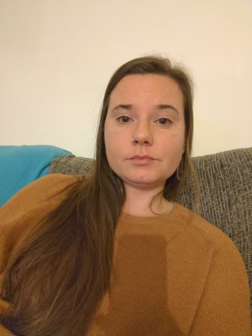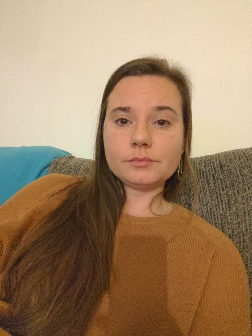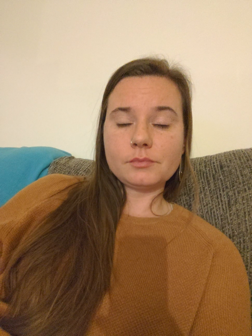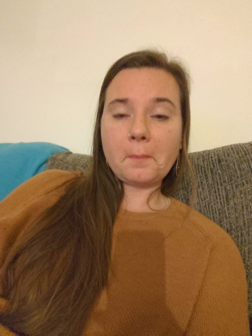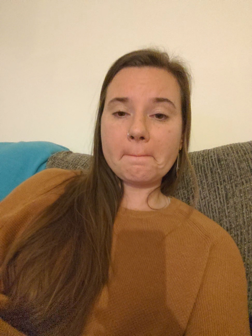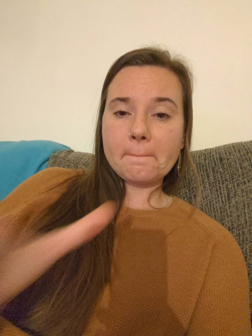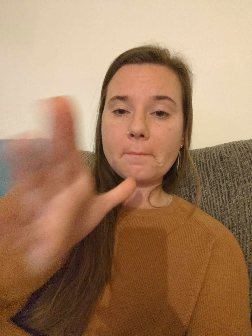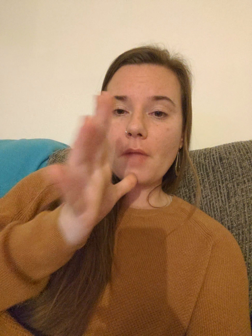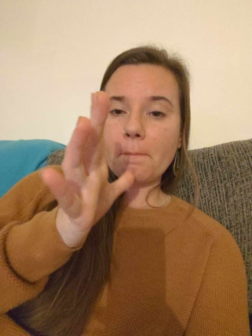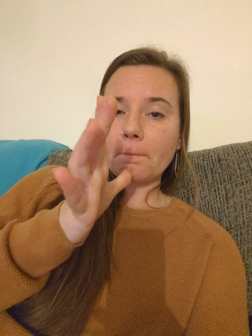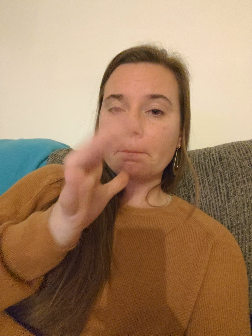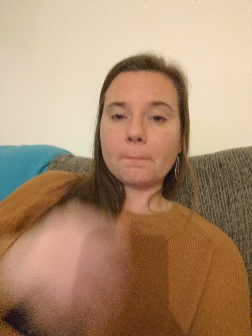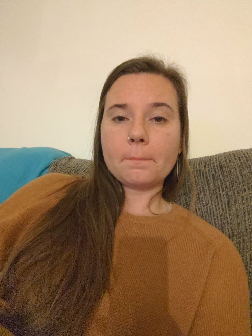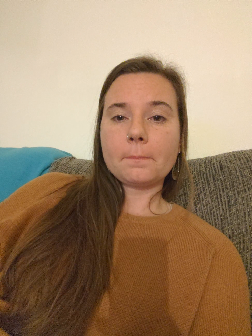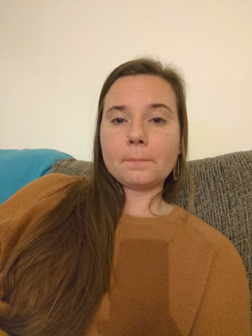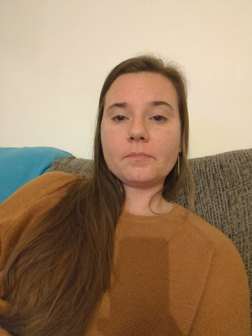mom